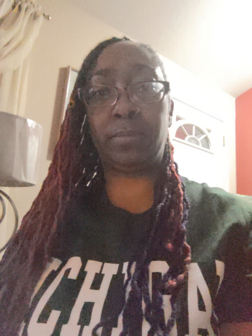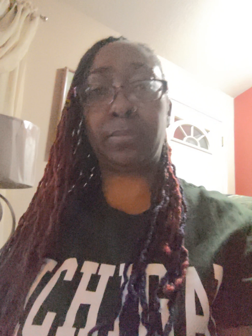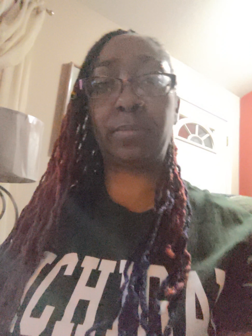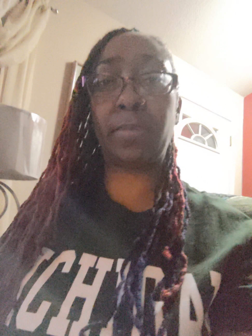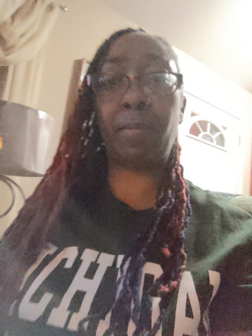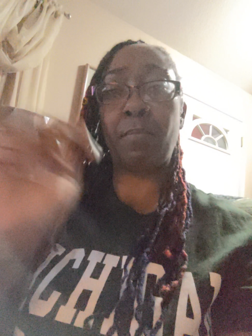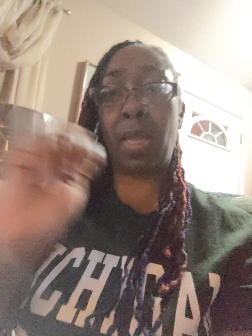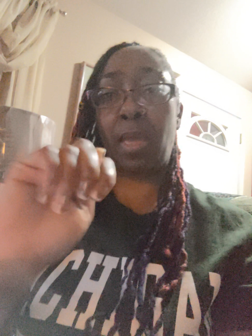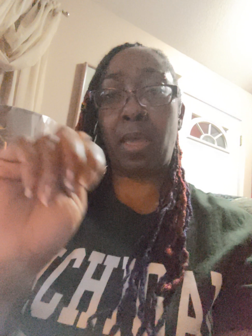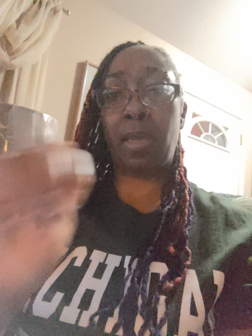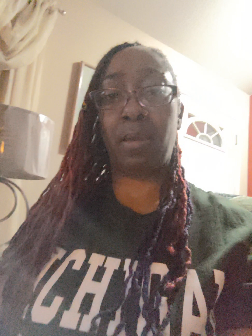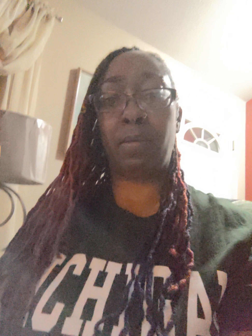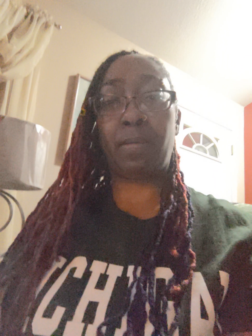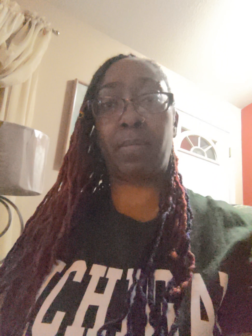potty